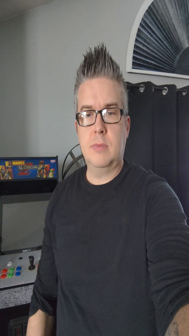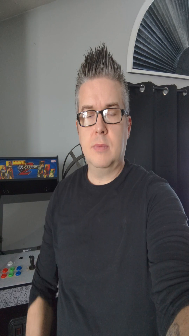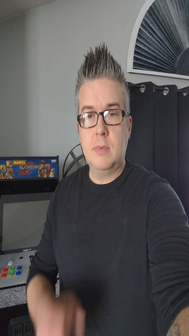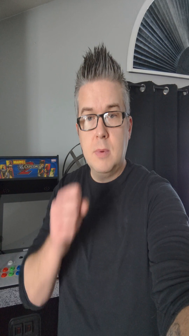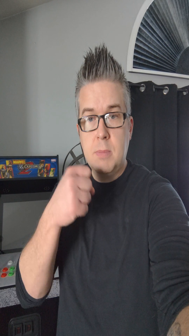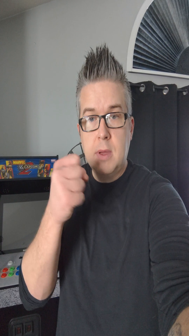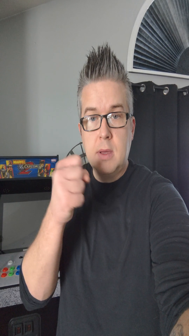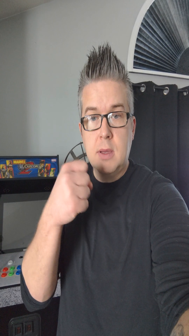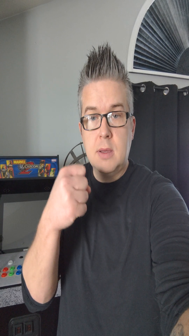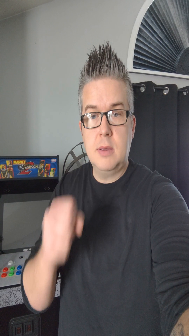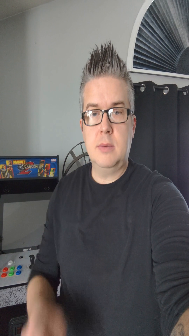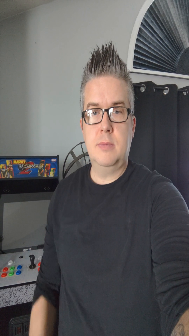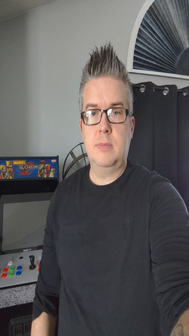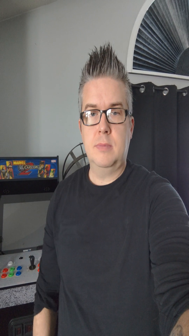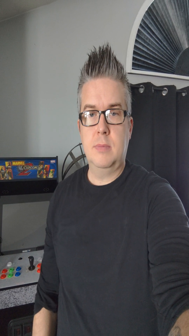make